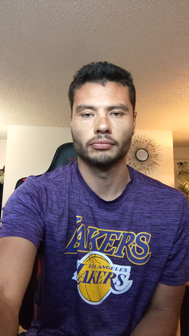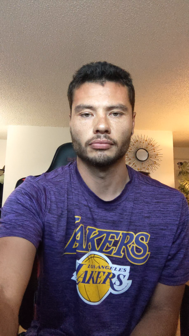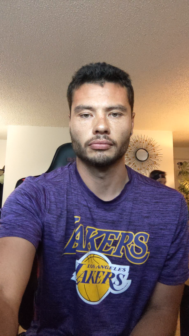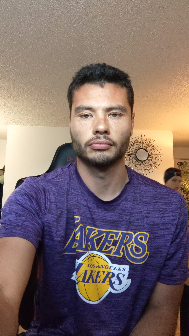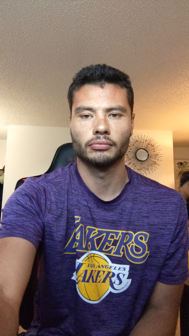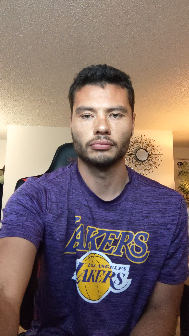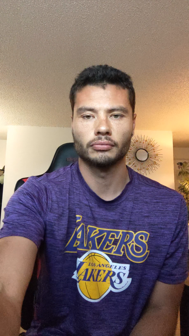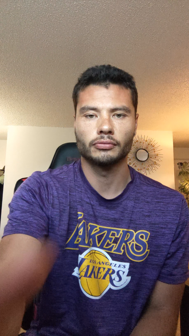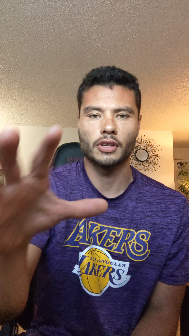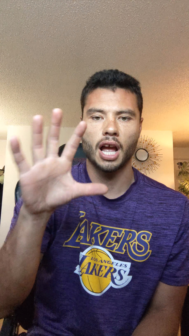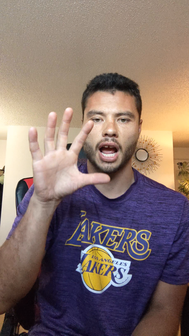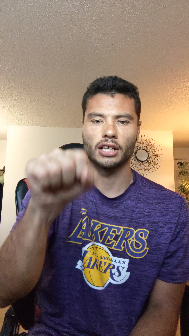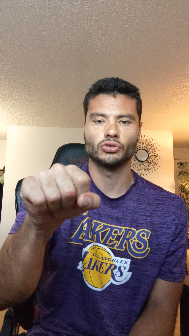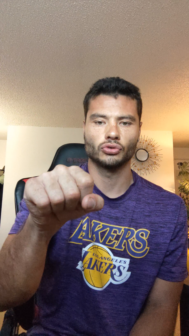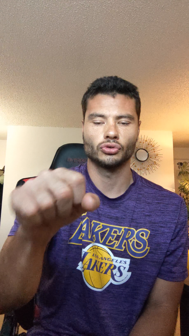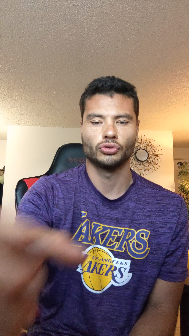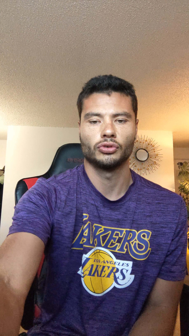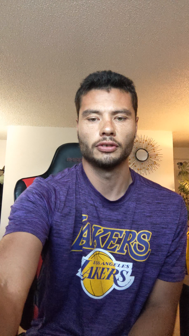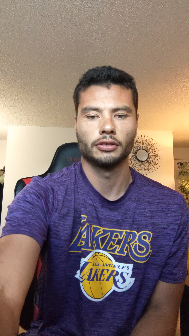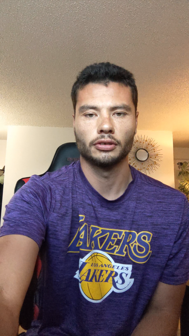catch